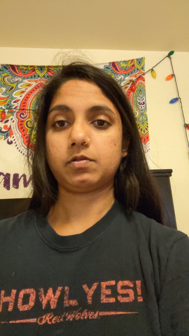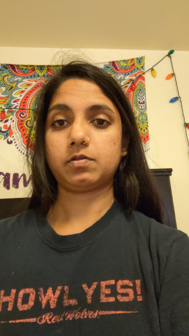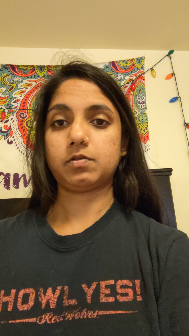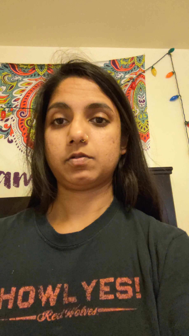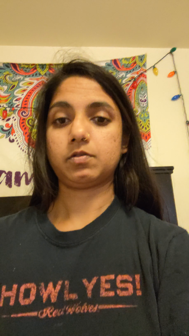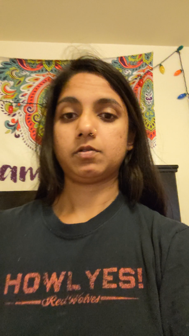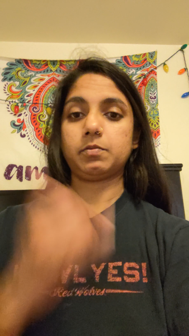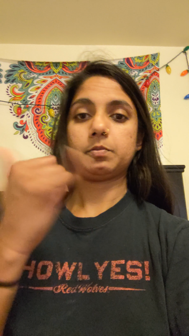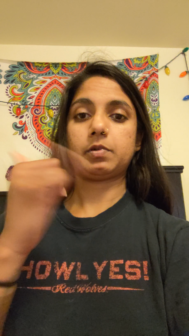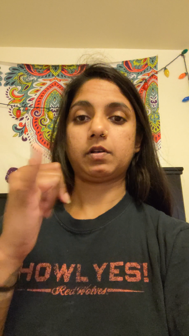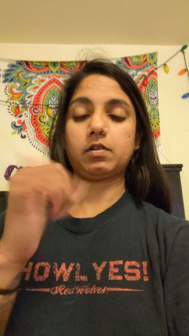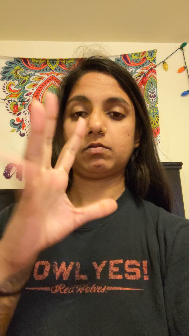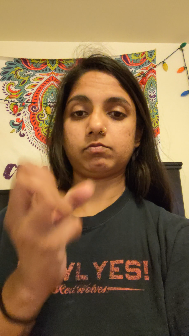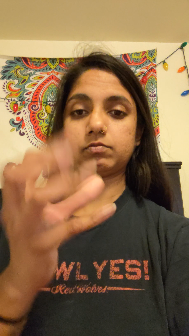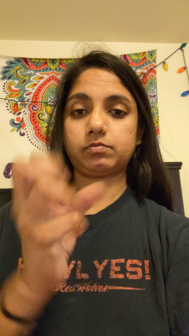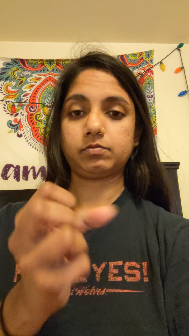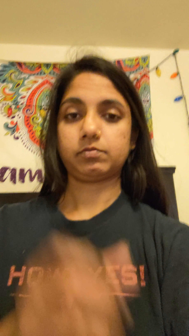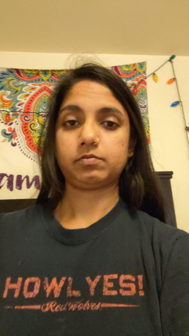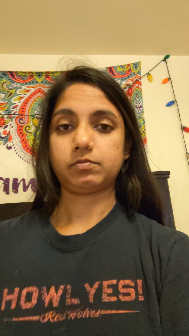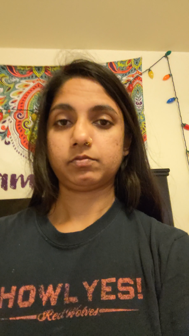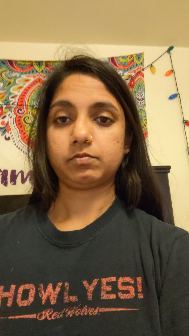play dough